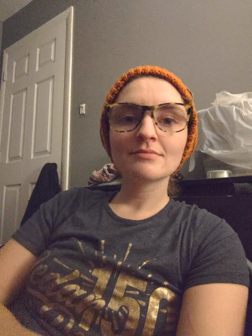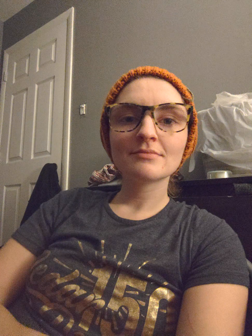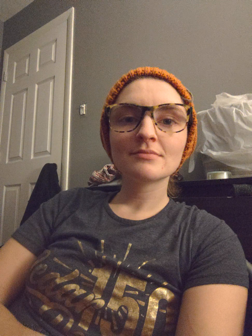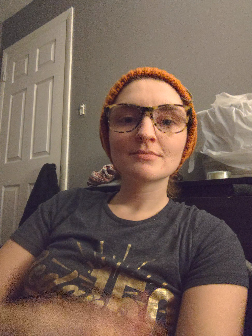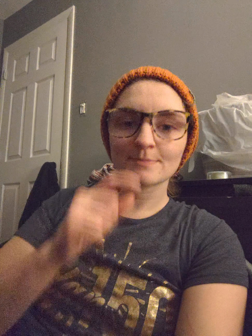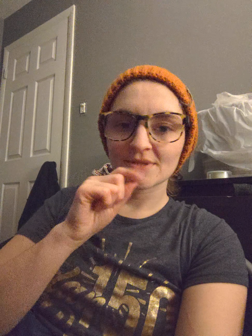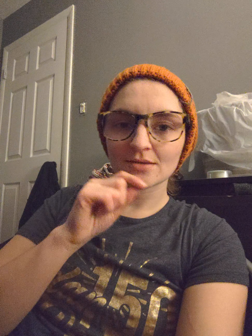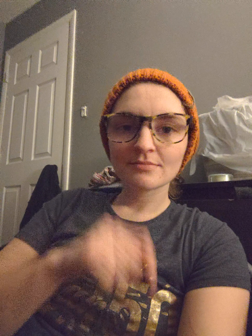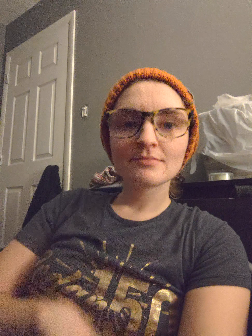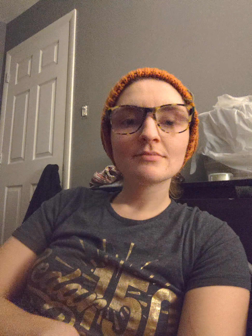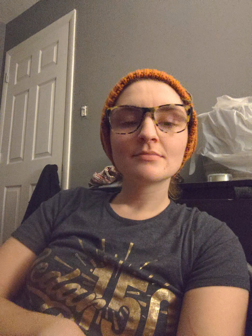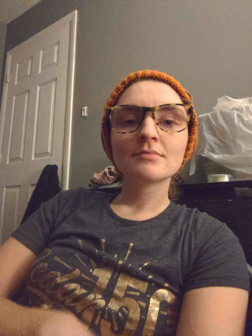hen